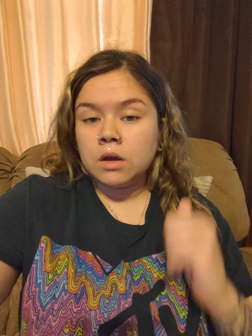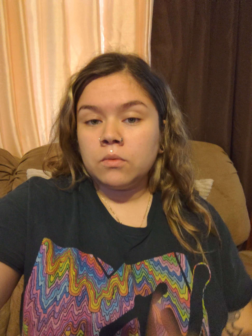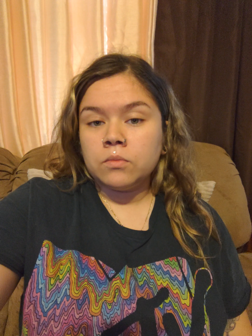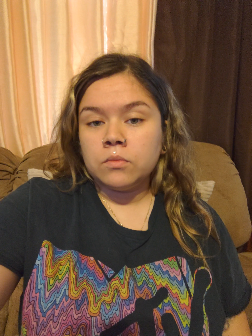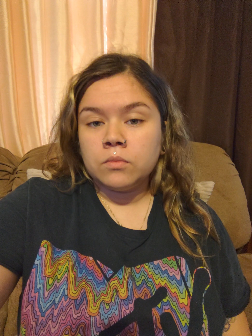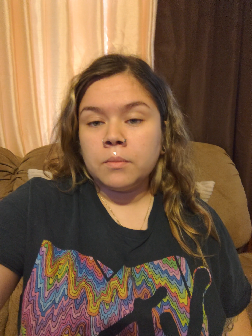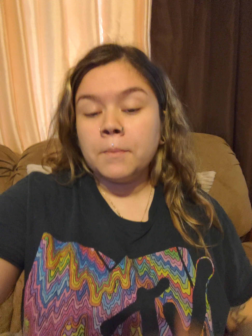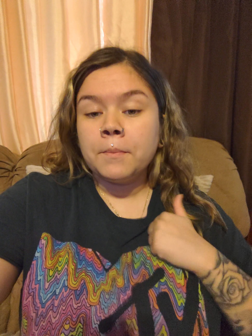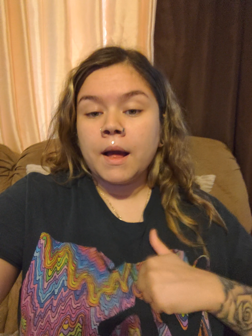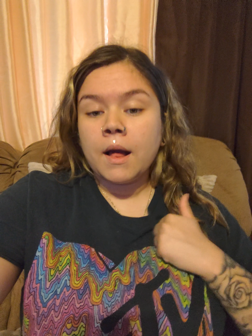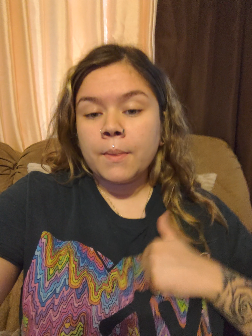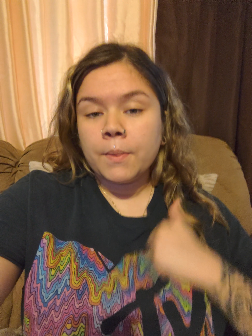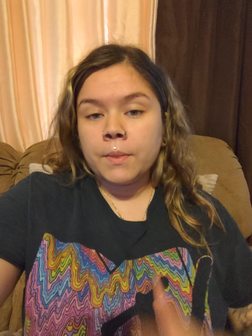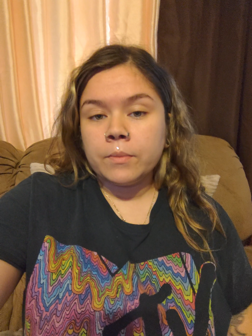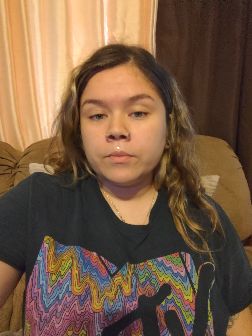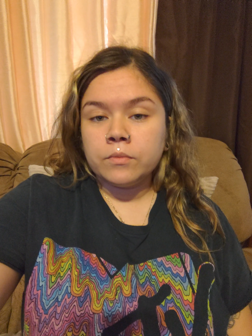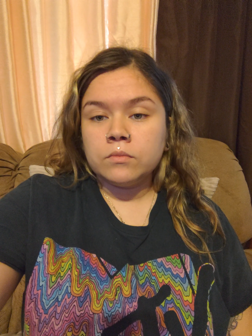bathtub